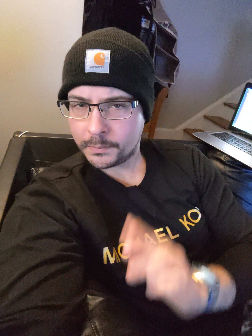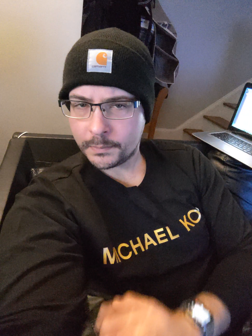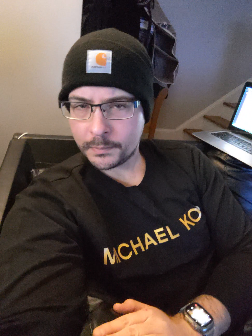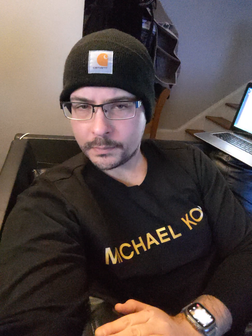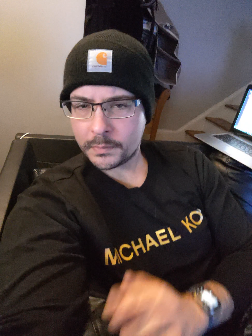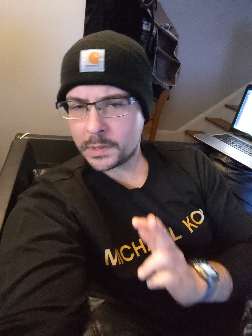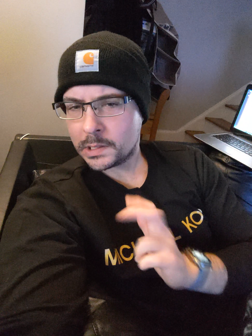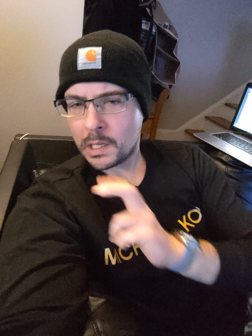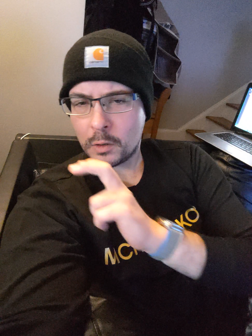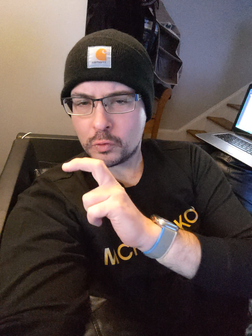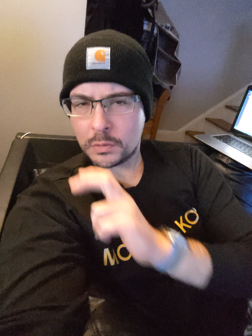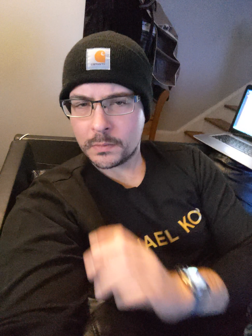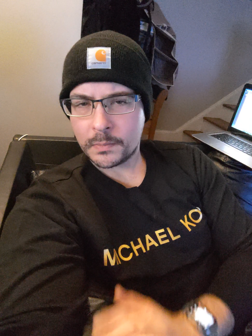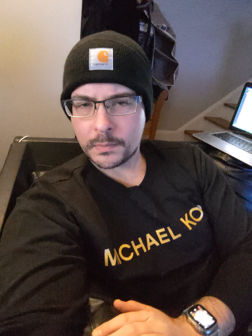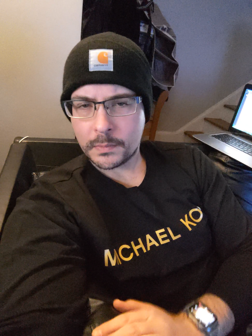stairs